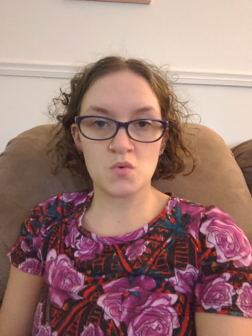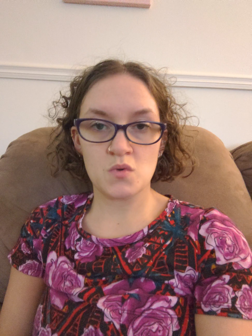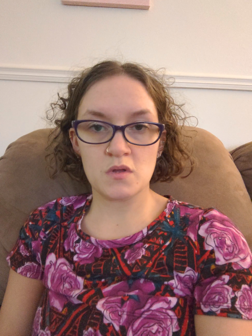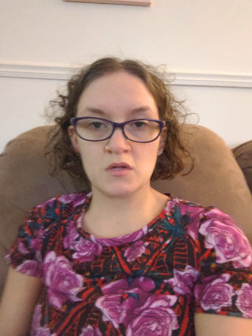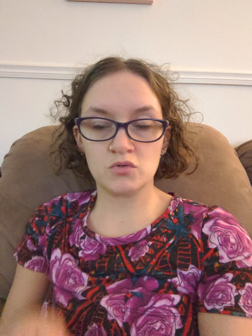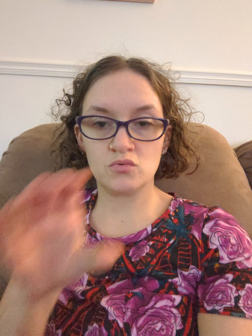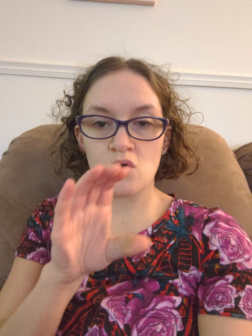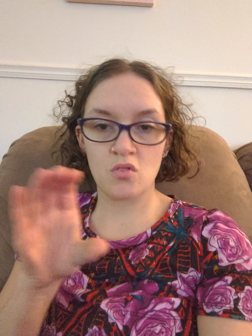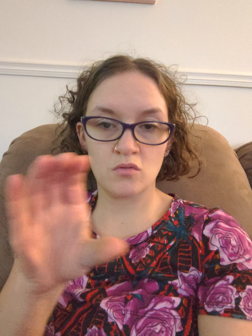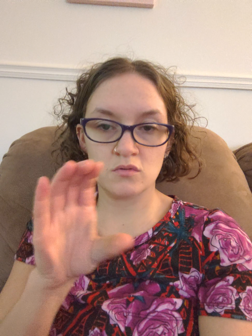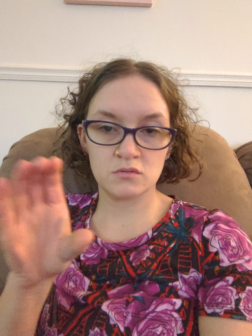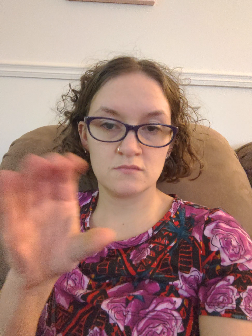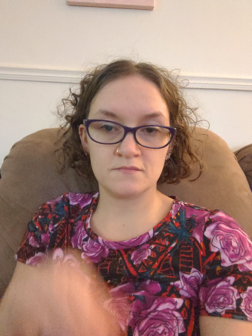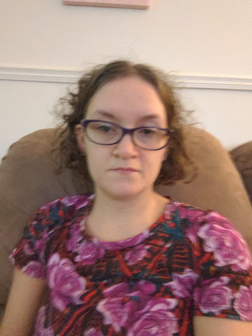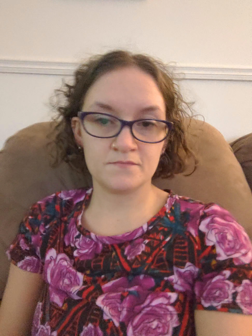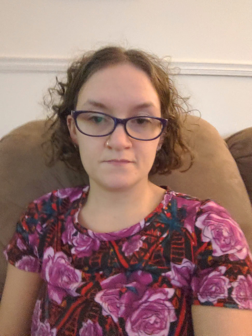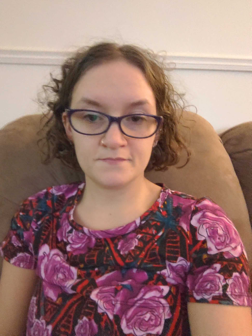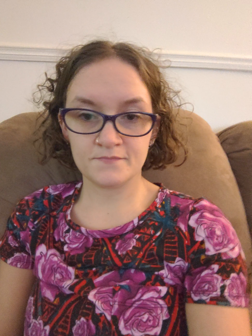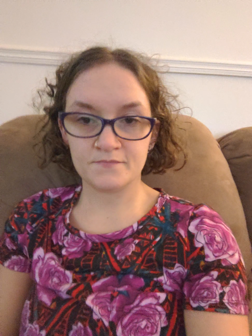chocolate